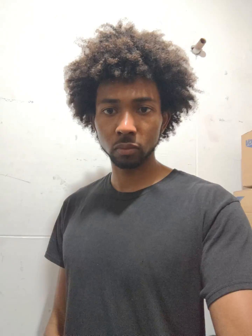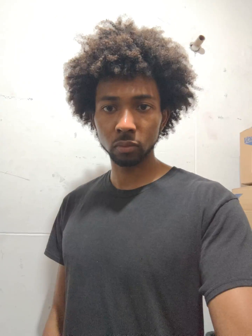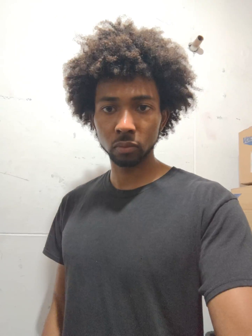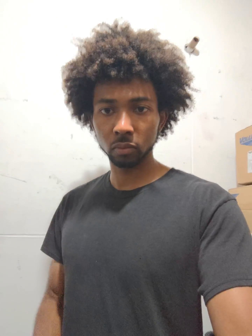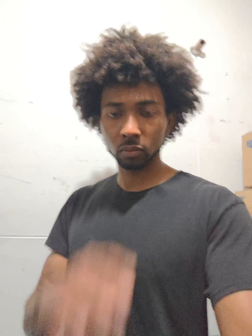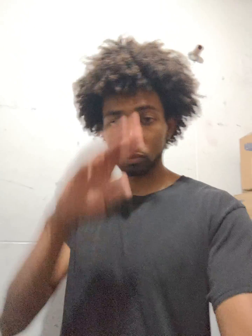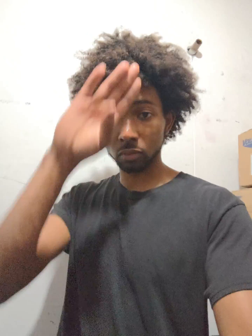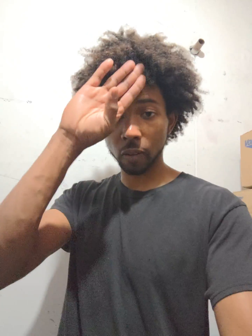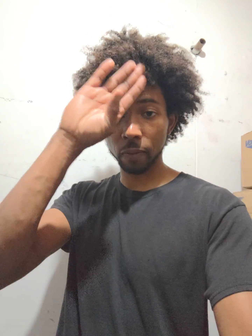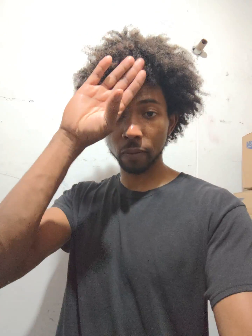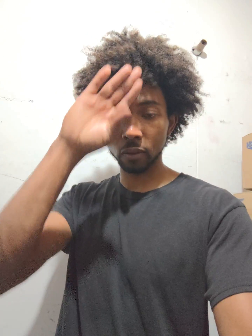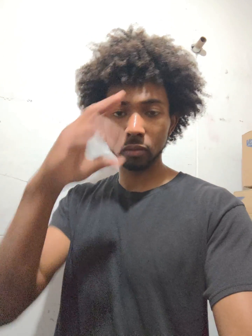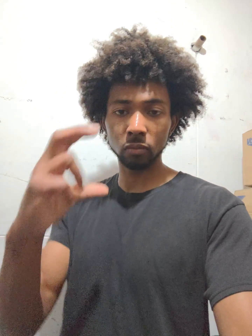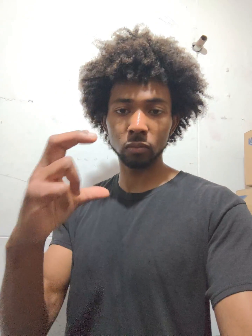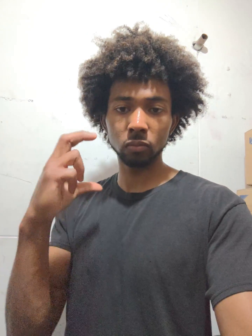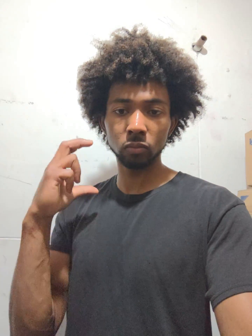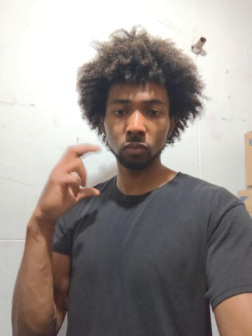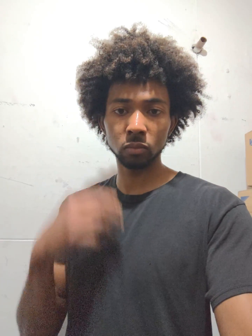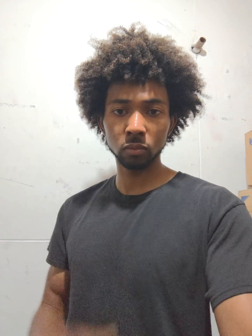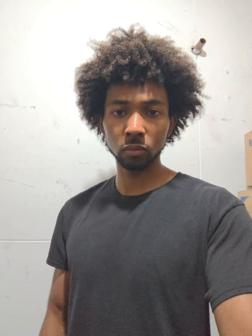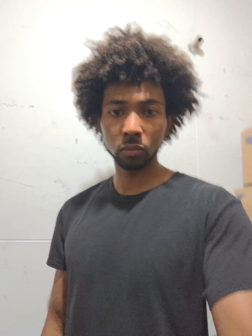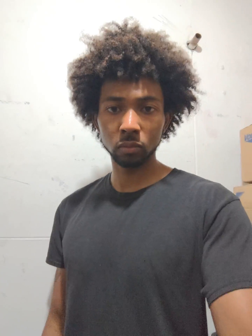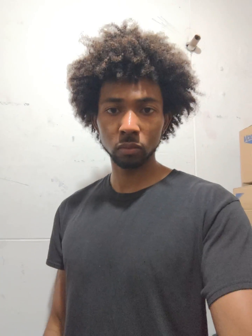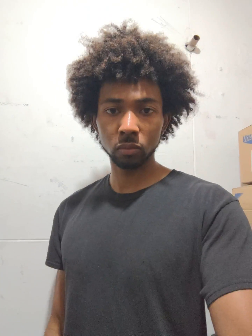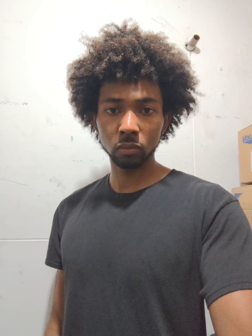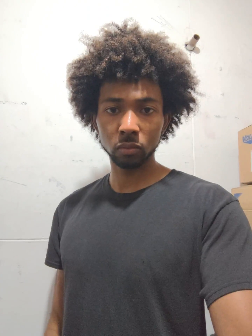fire truck